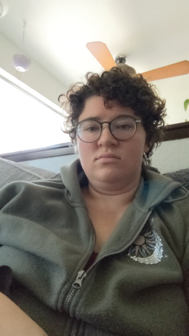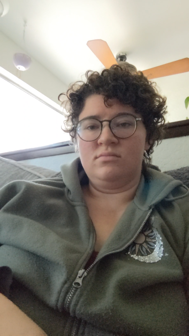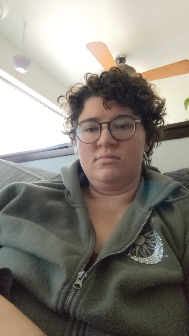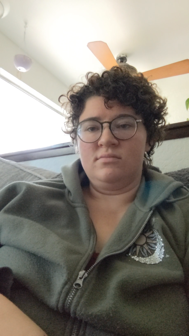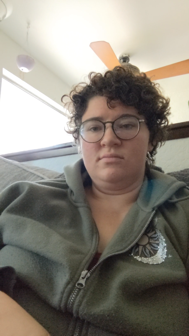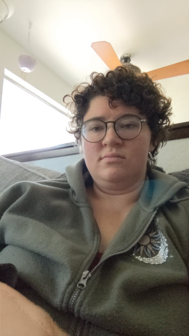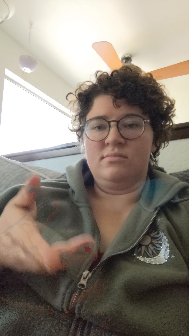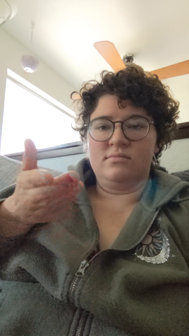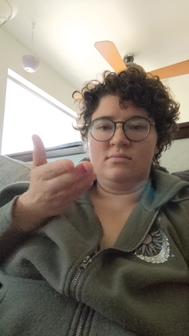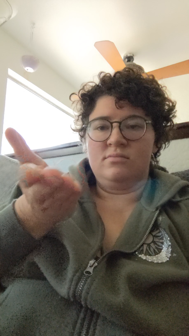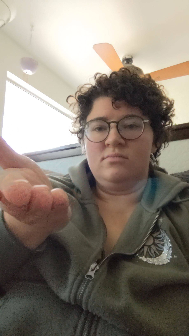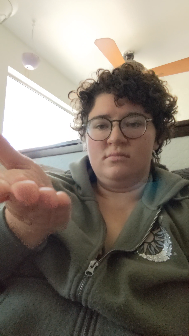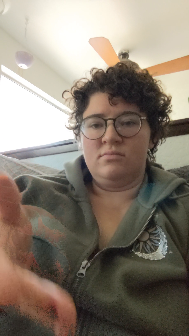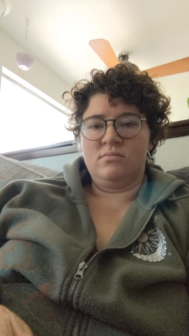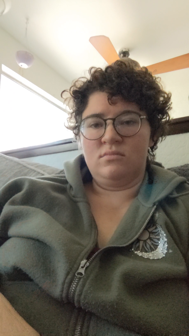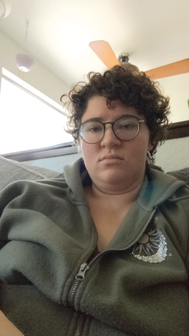oven